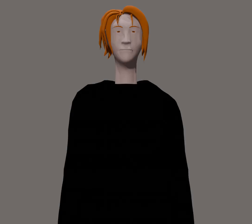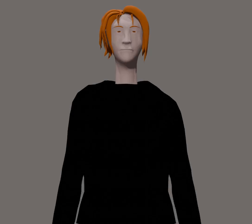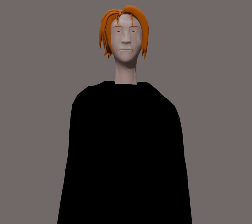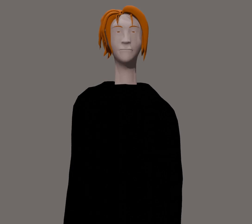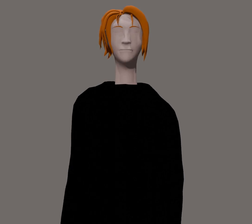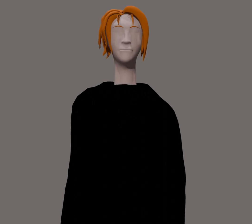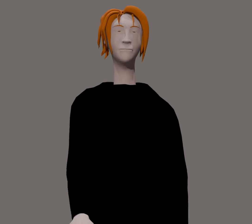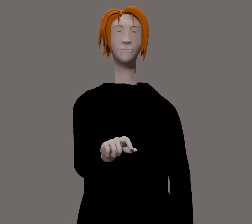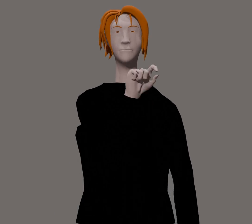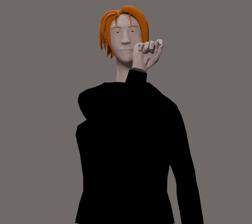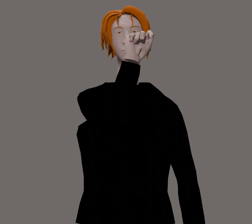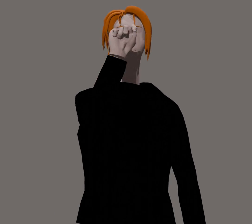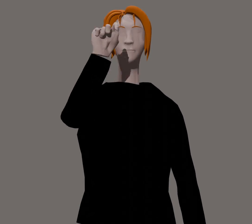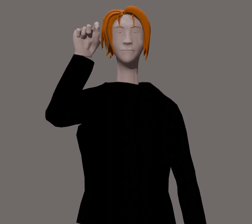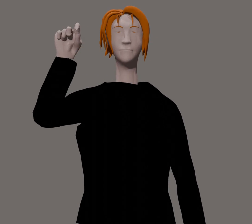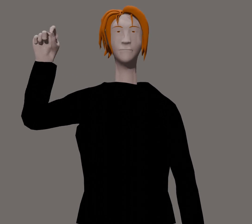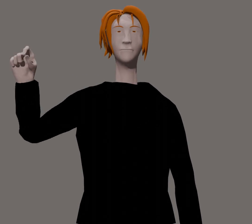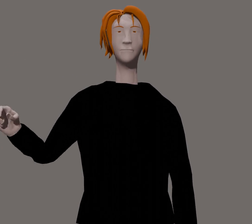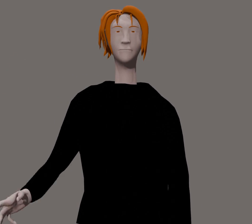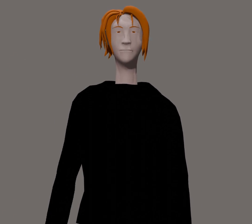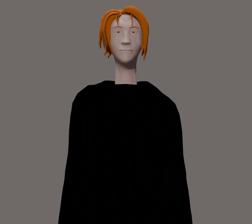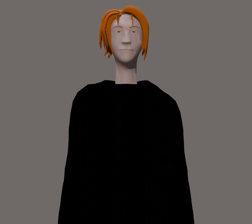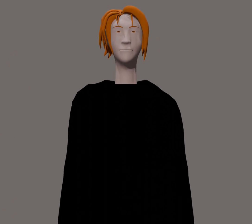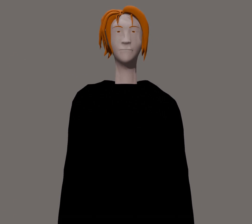Chalk